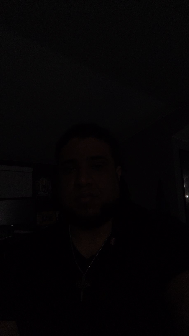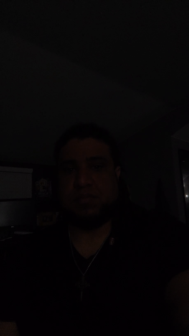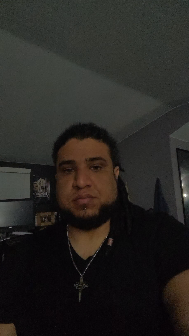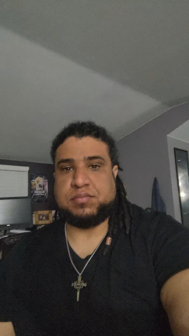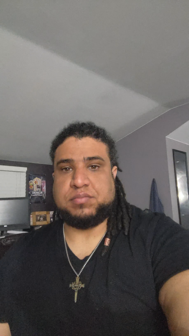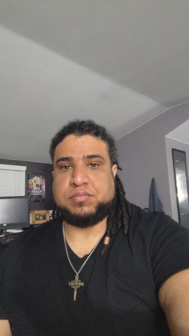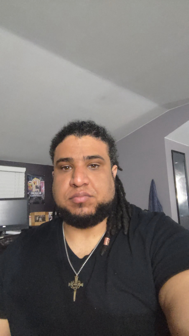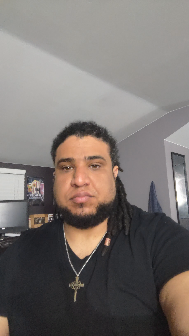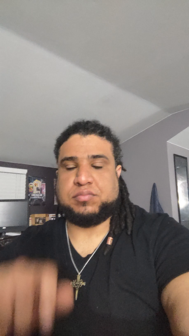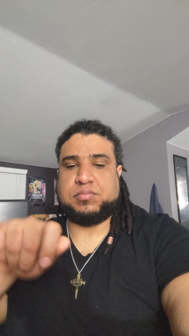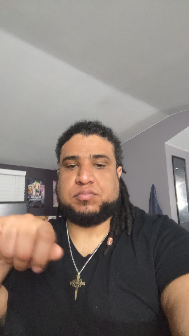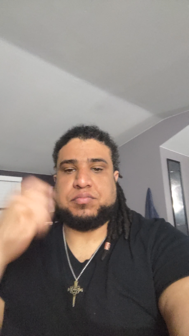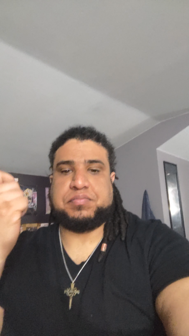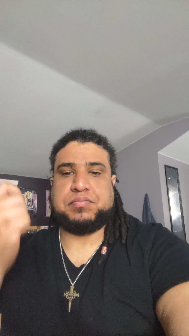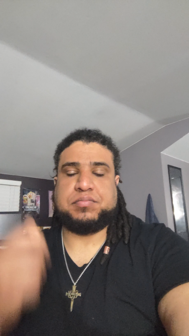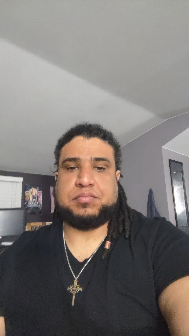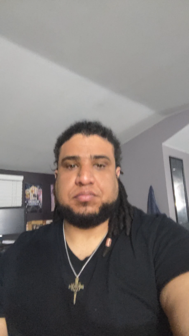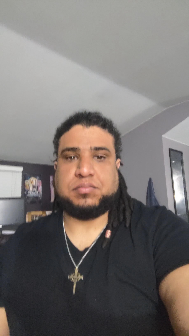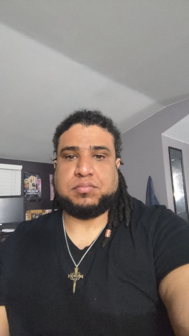rip